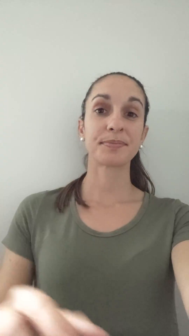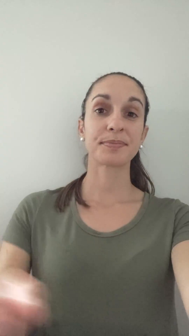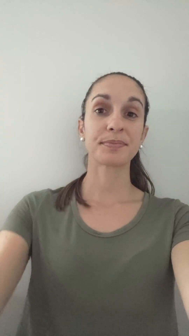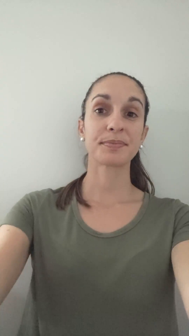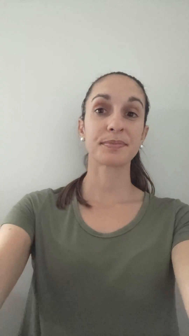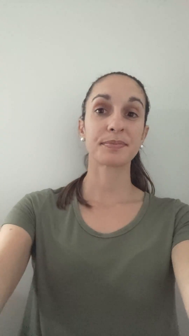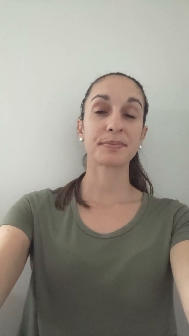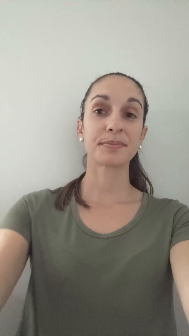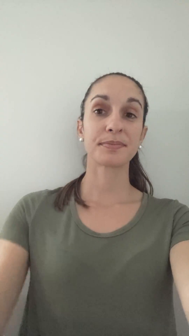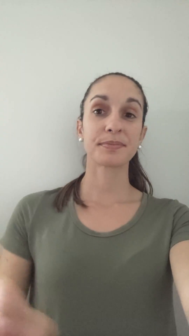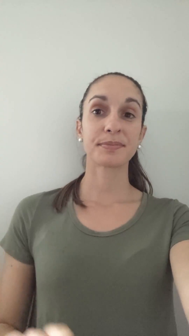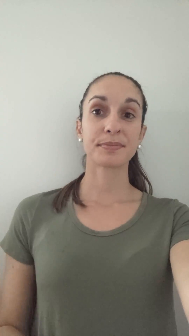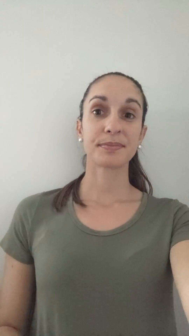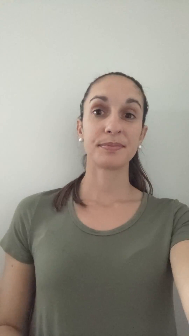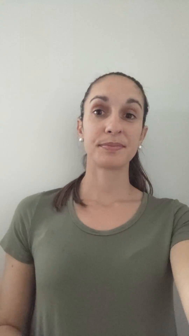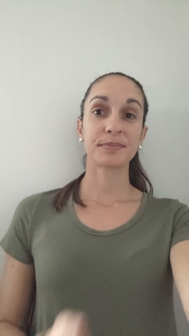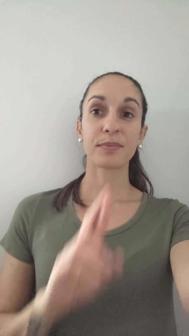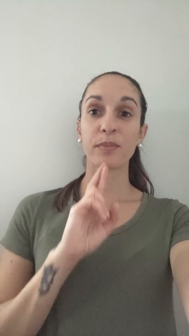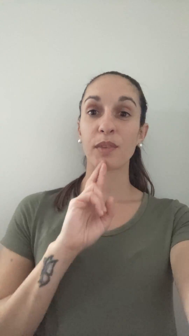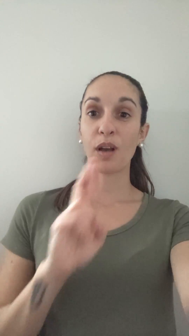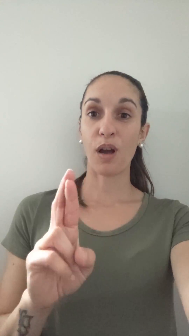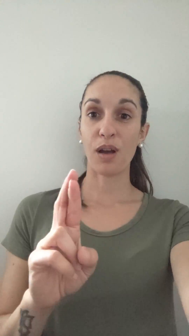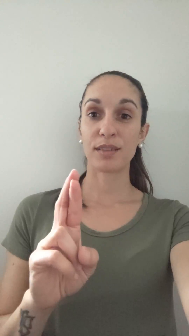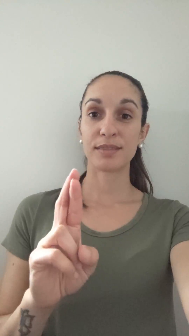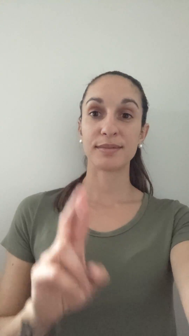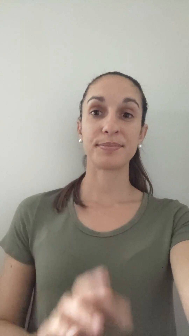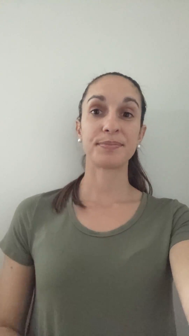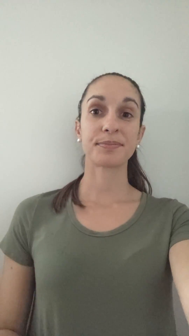are